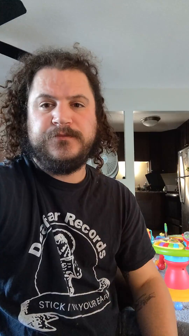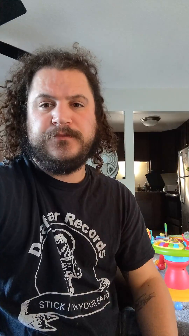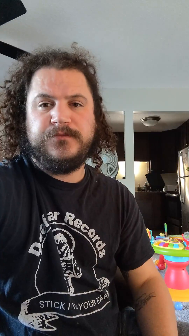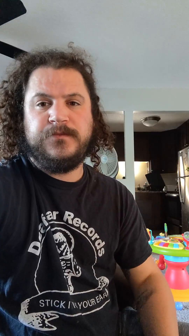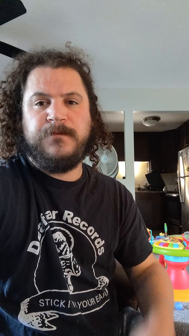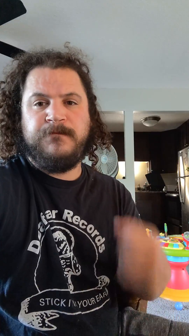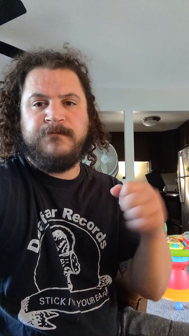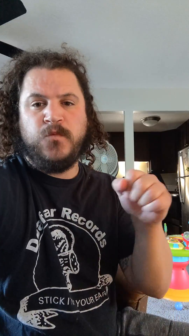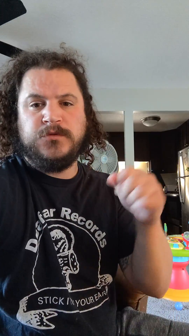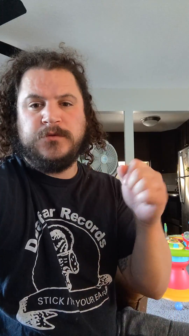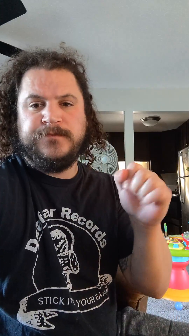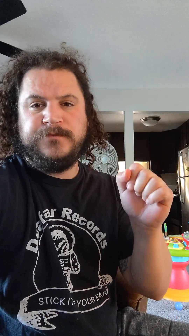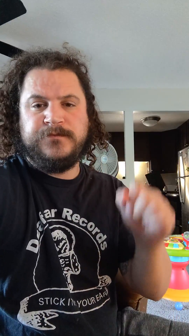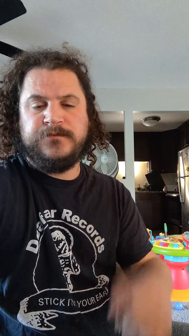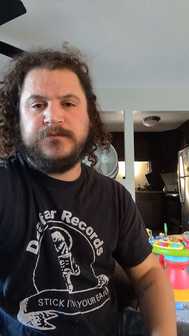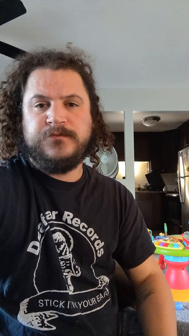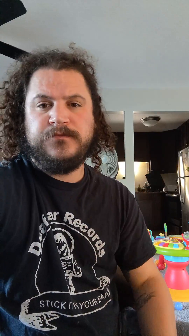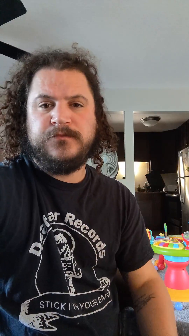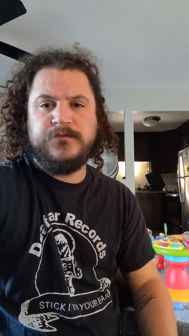motorcycle